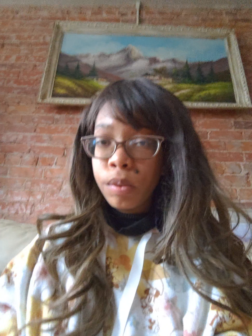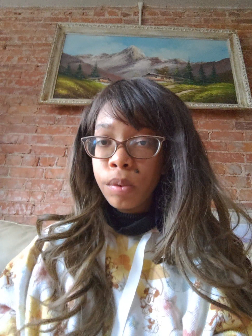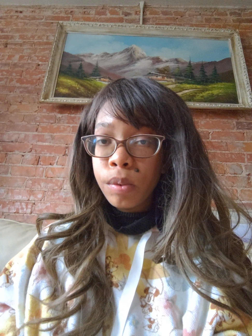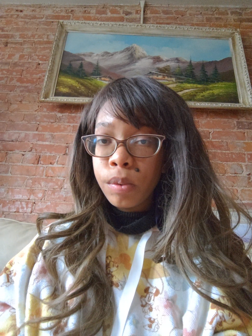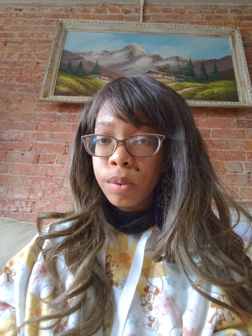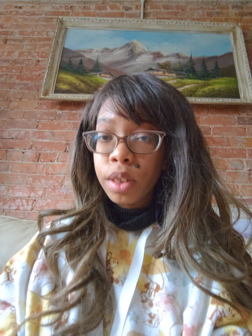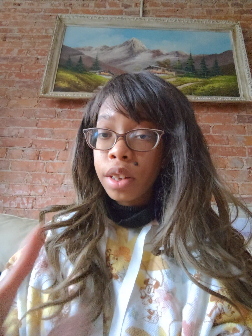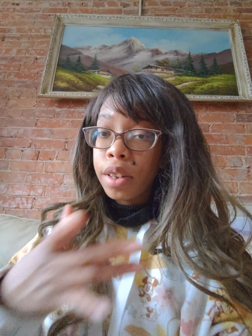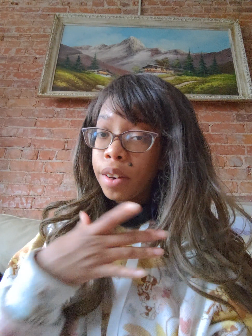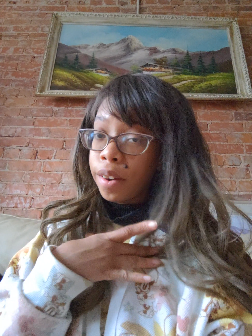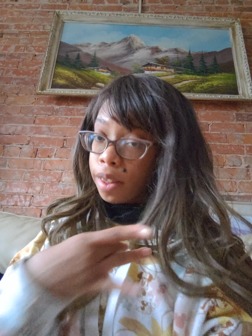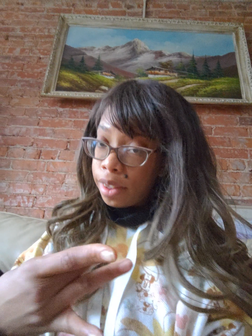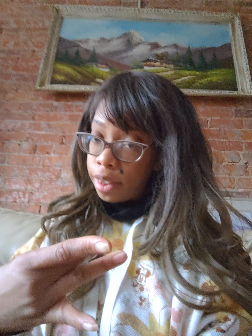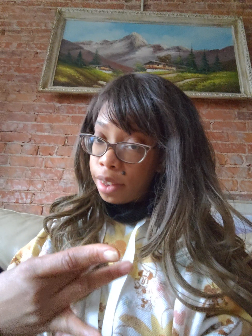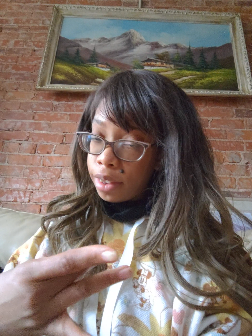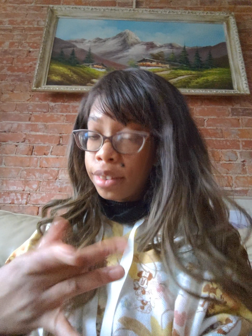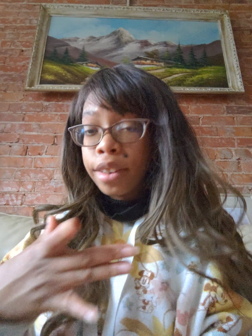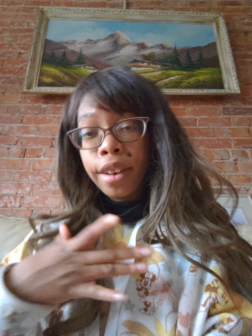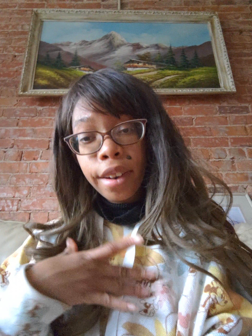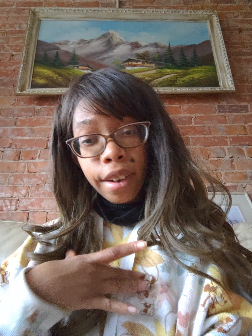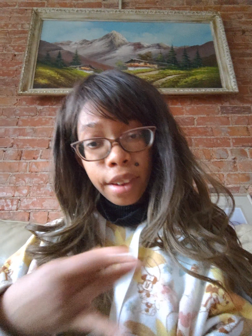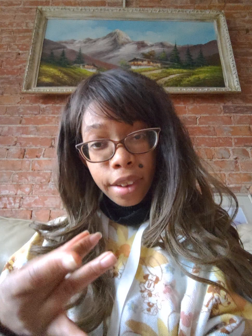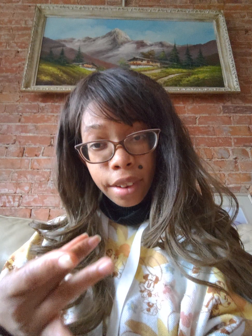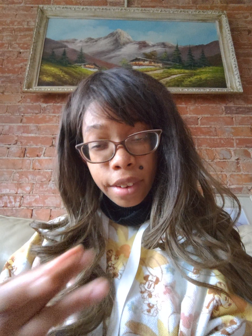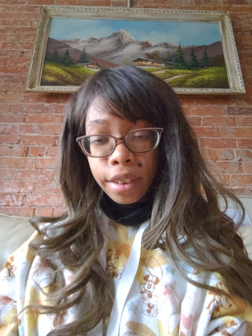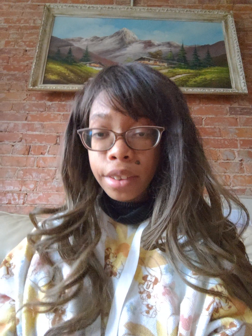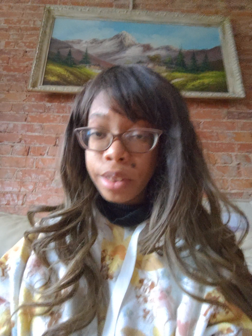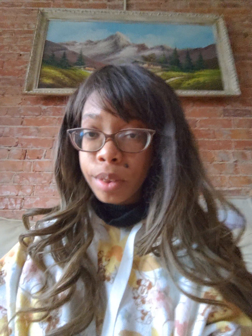like